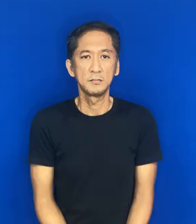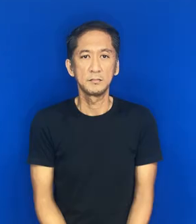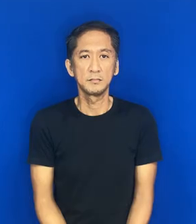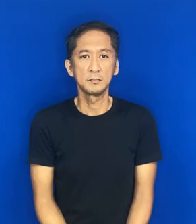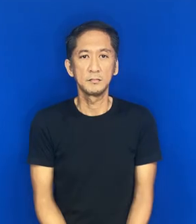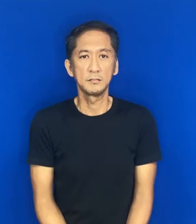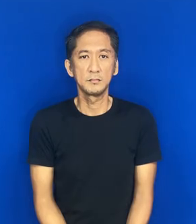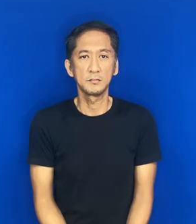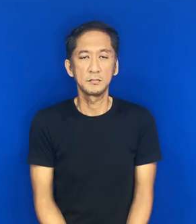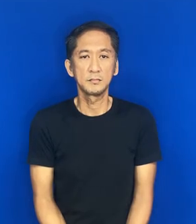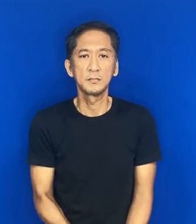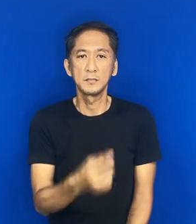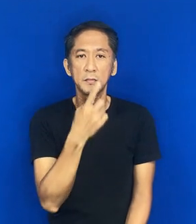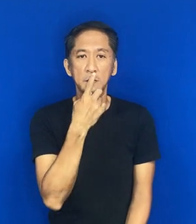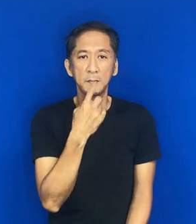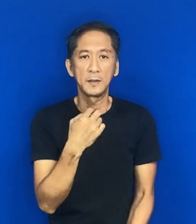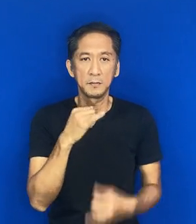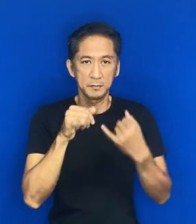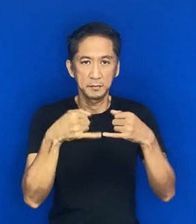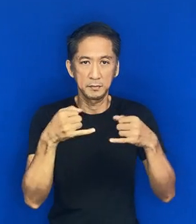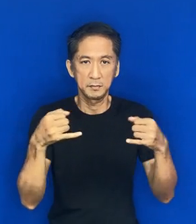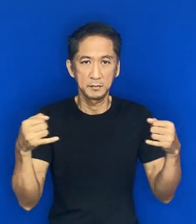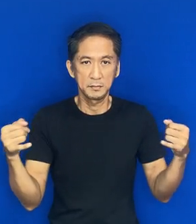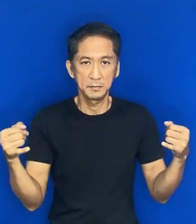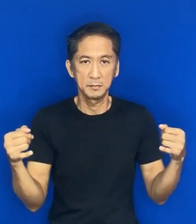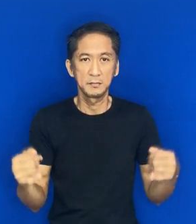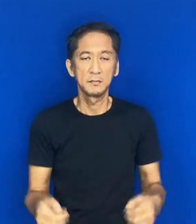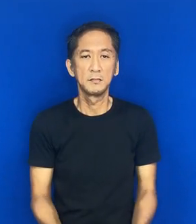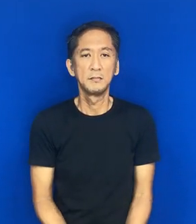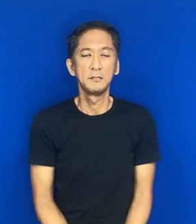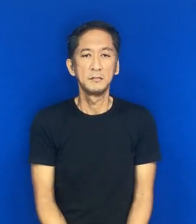spaghetti